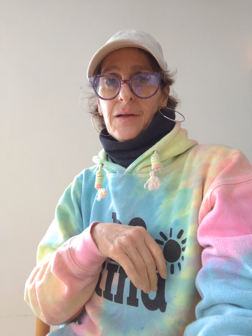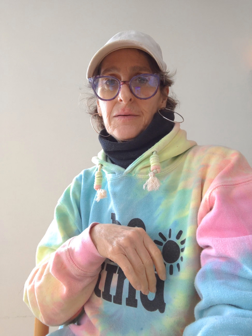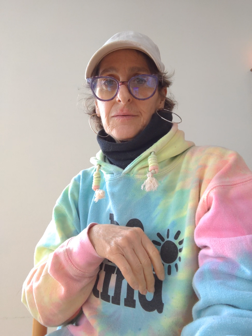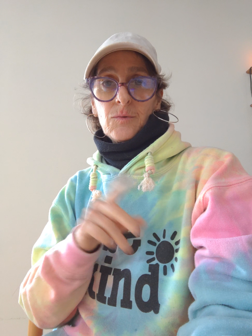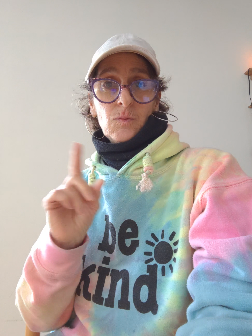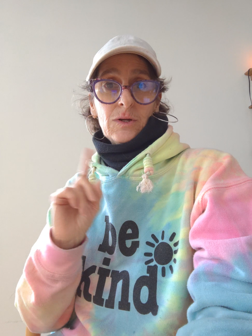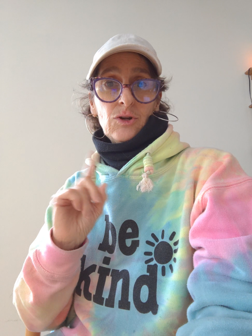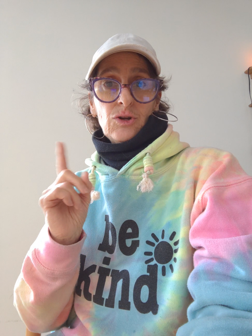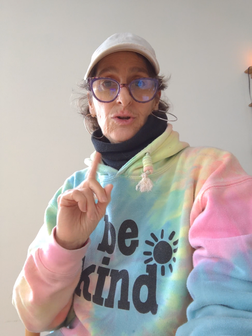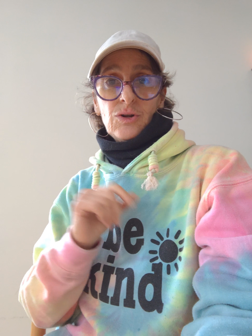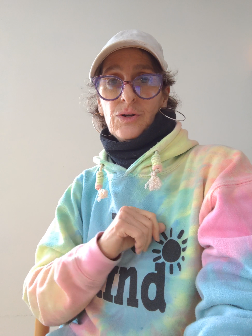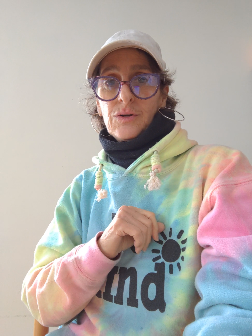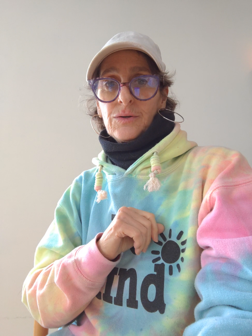where